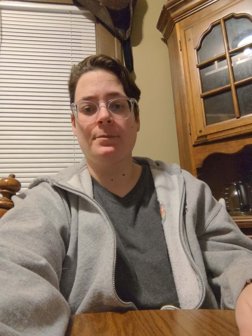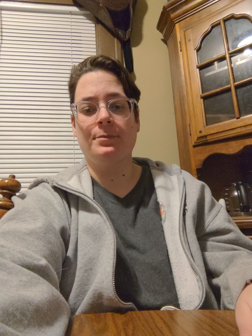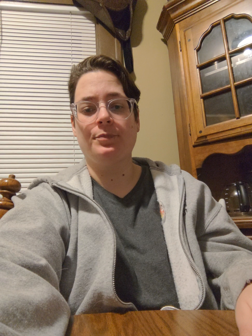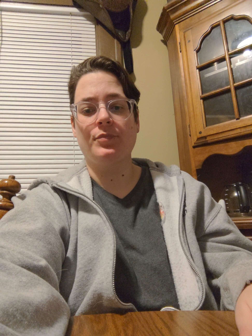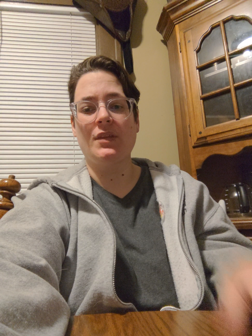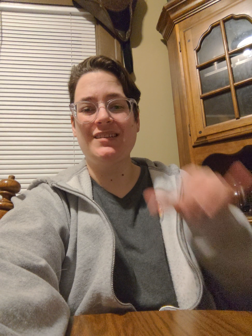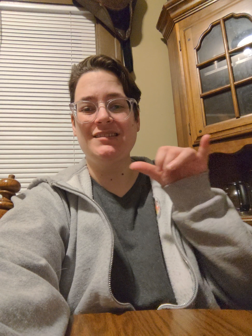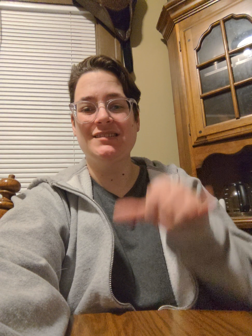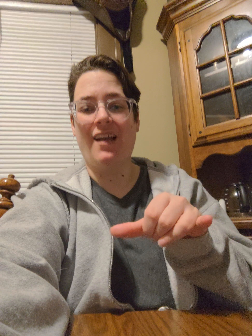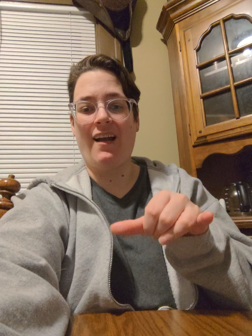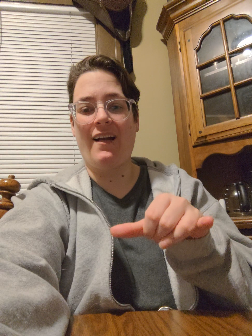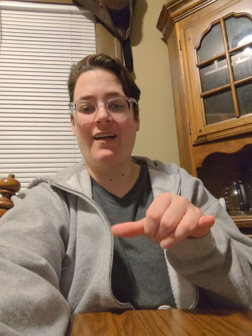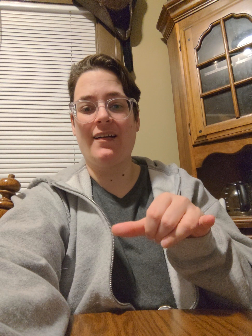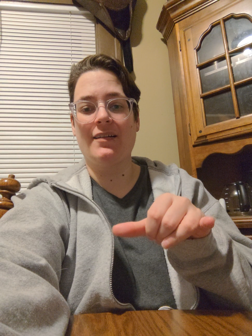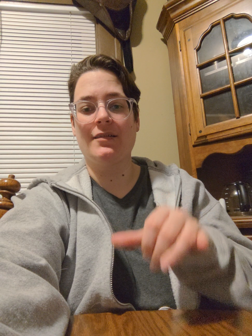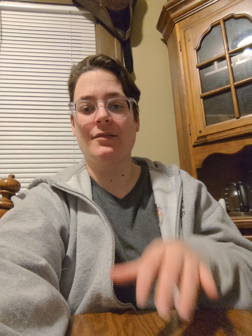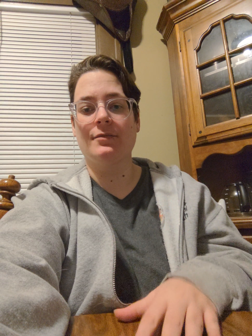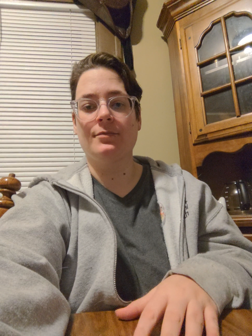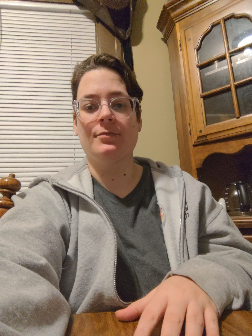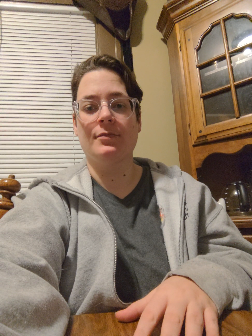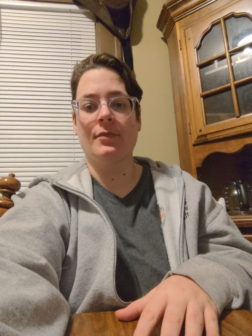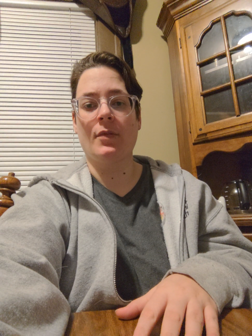stay